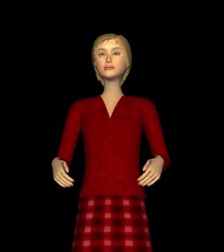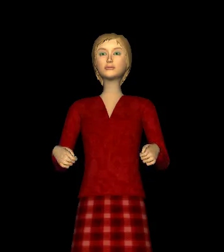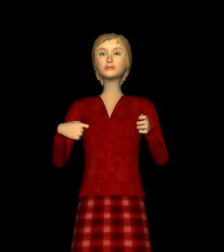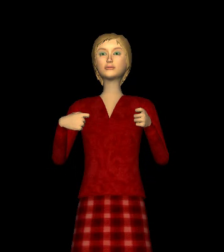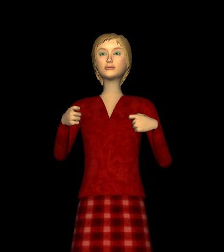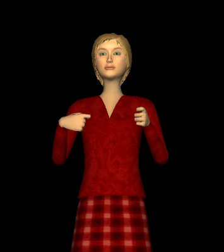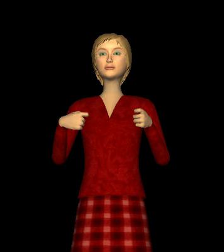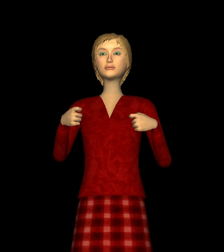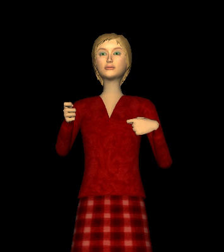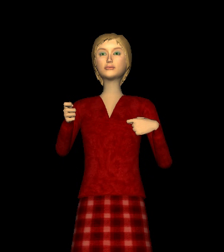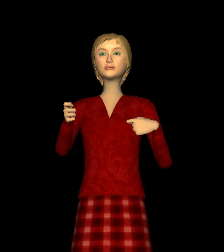سوق